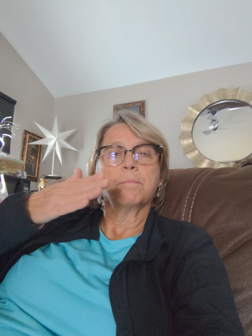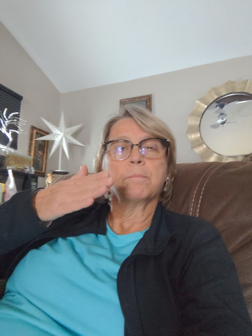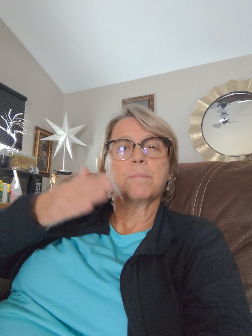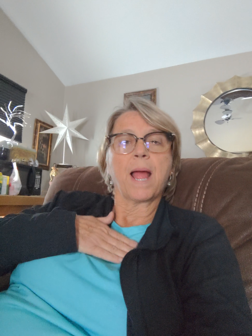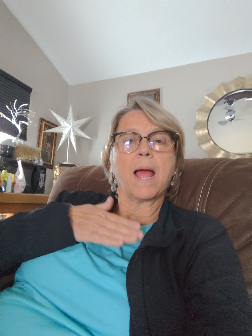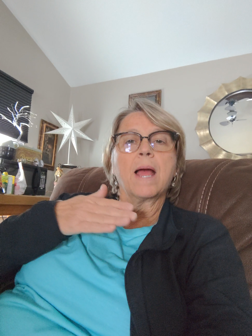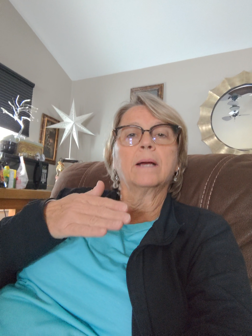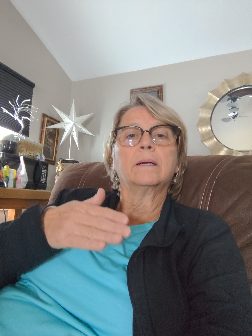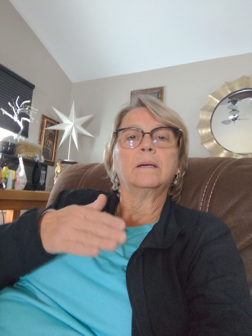my